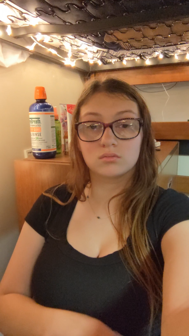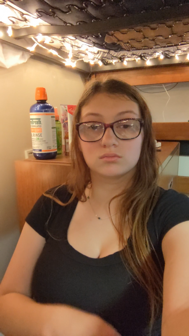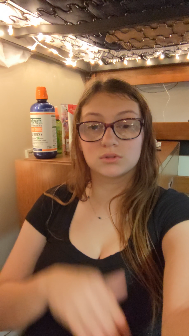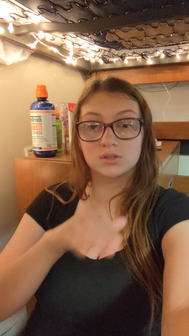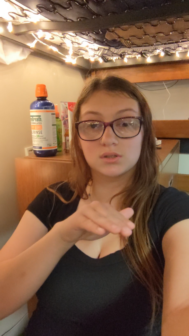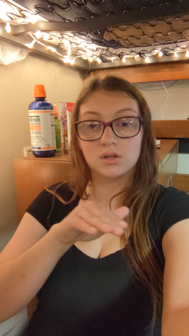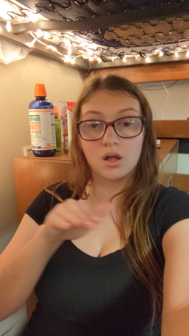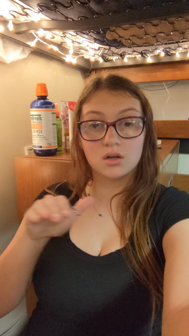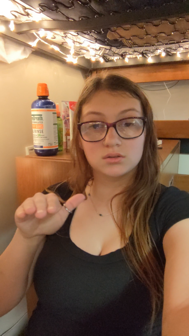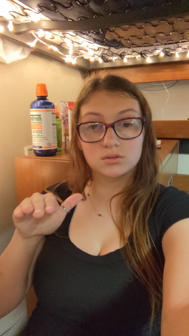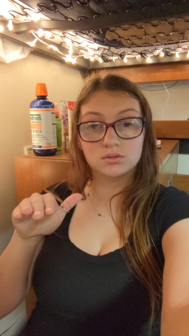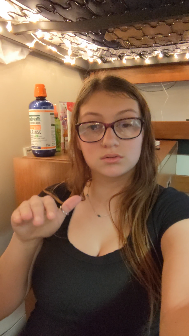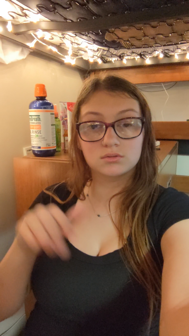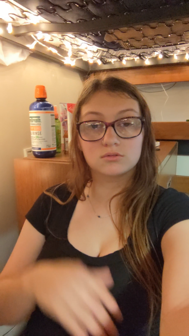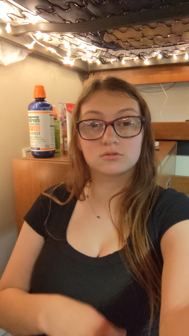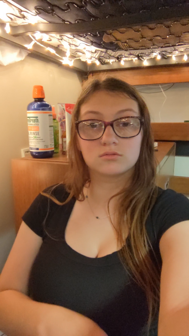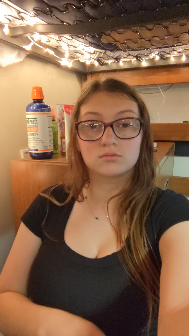nice